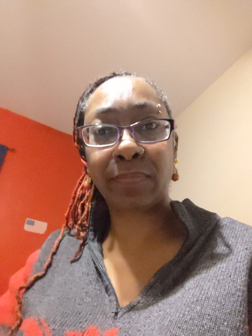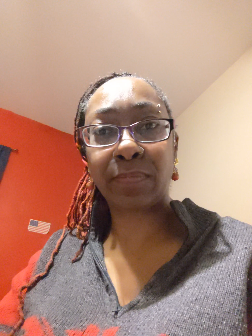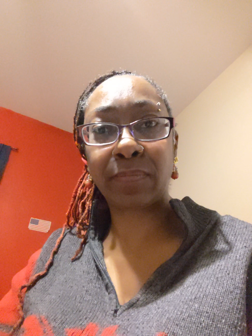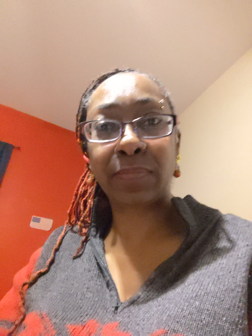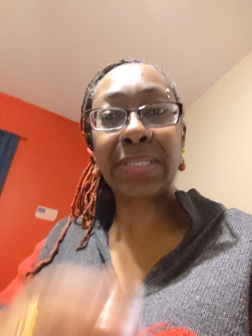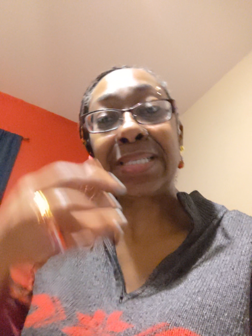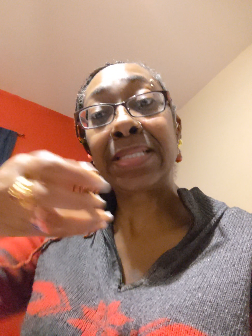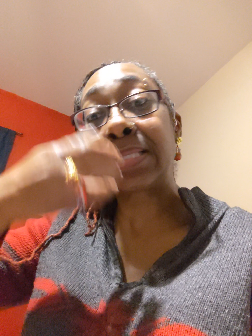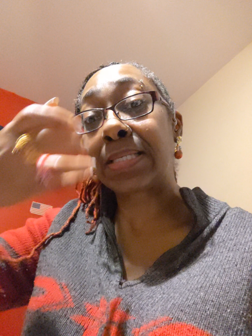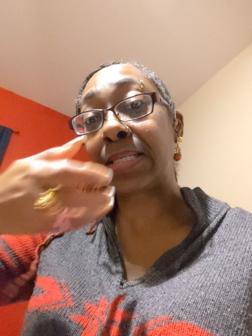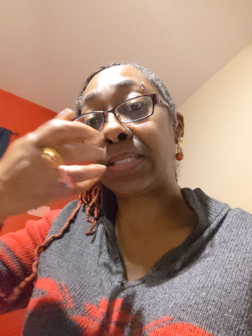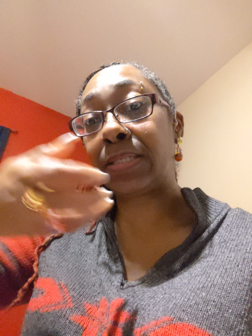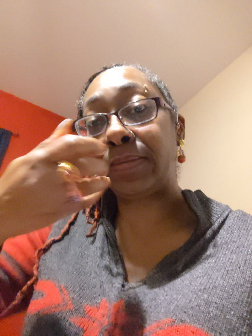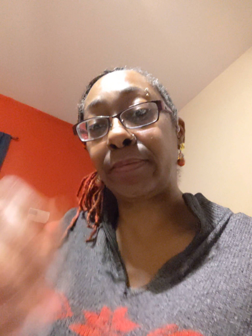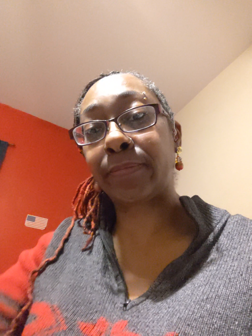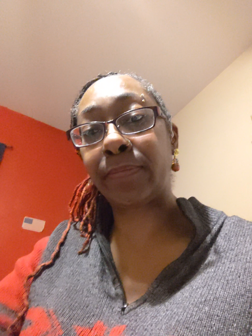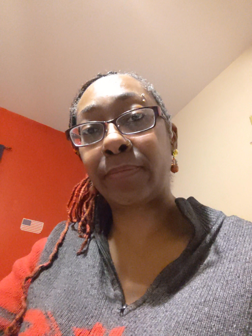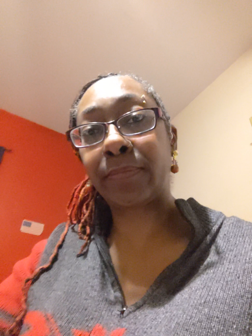cereal